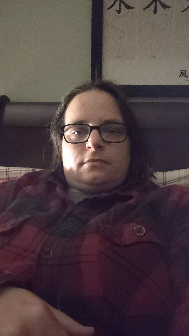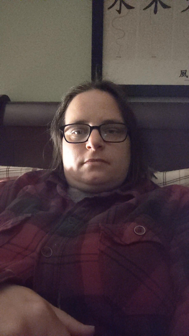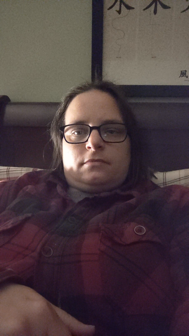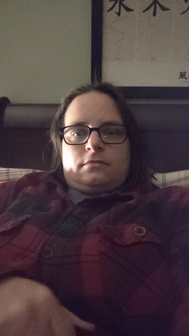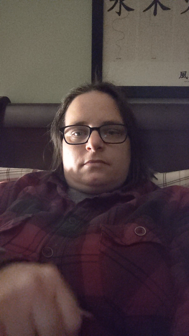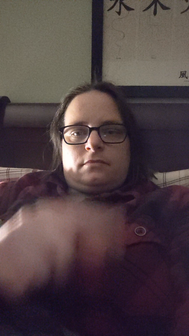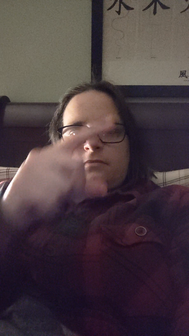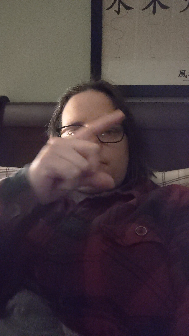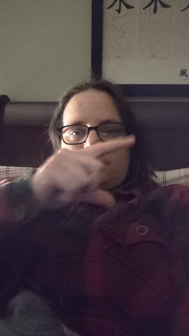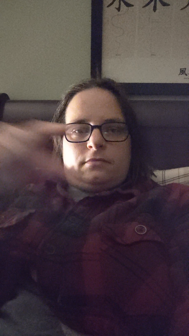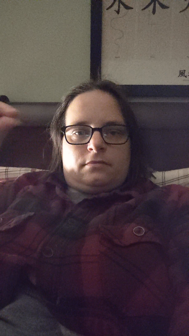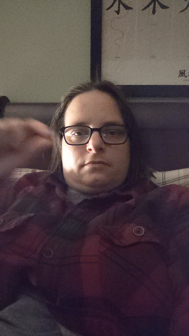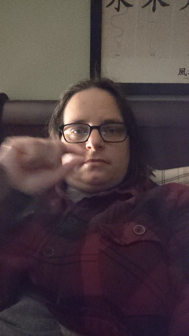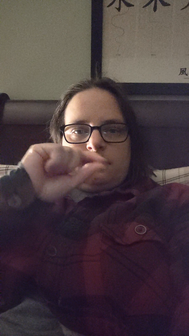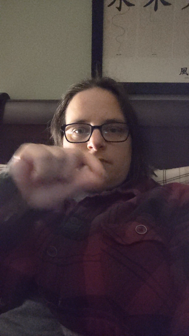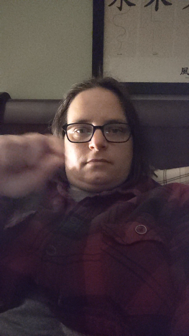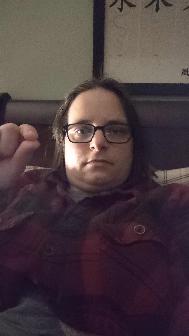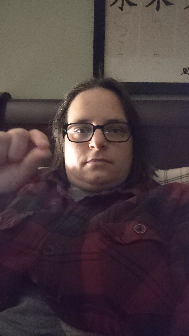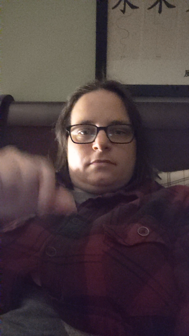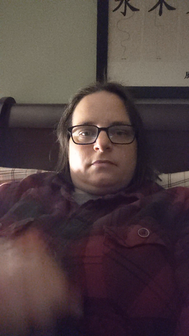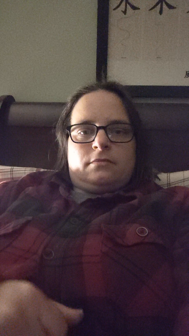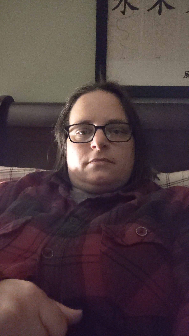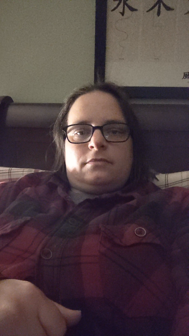peas